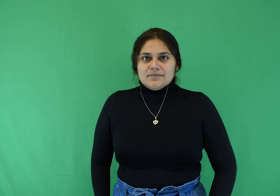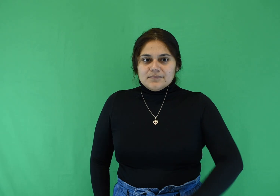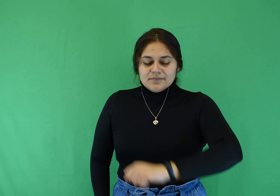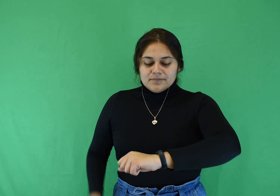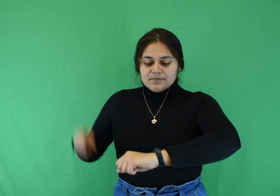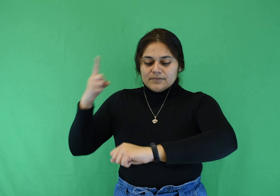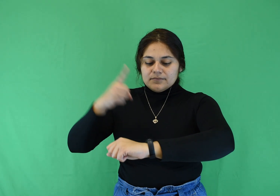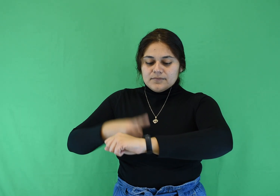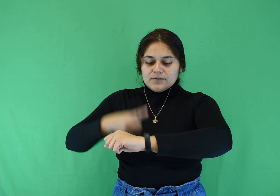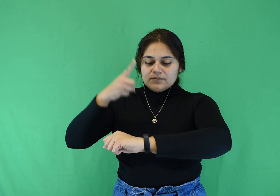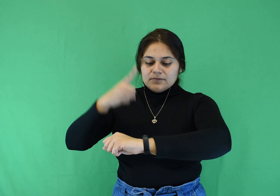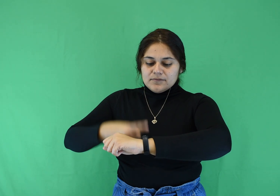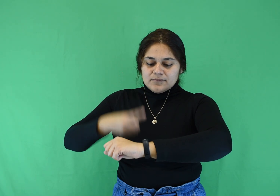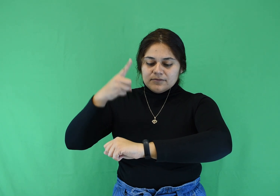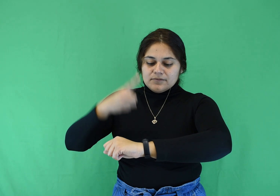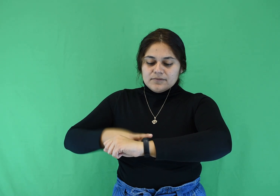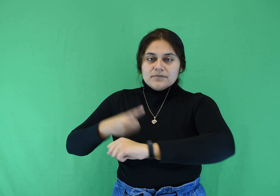enfermo